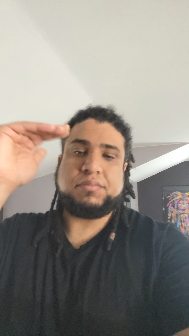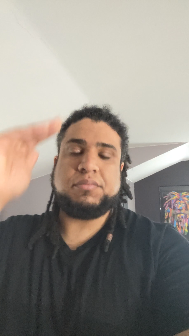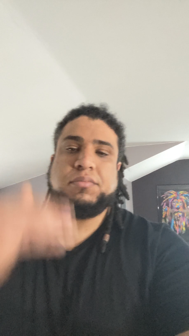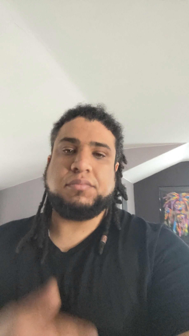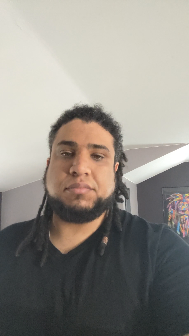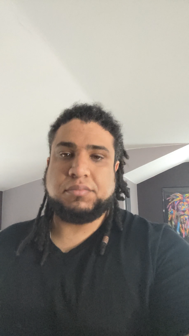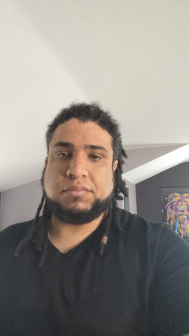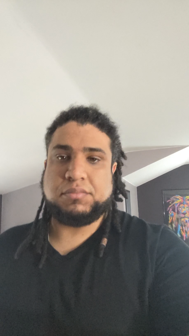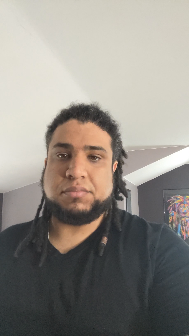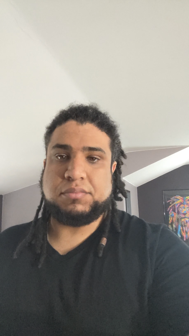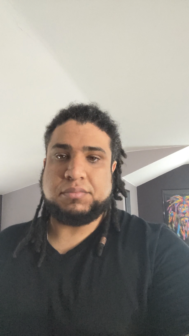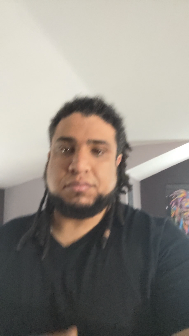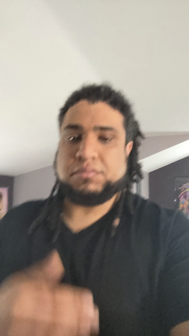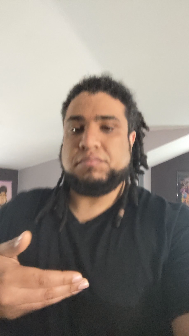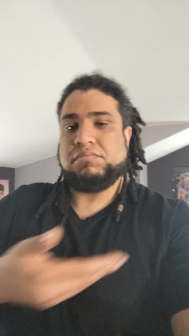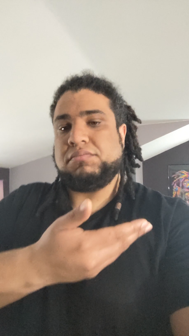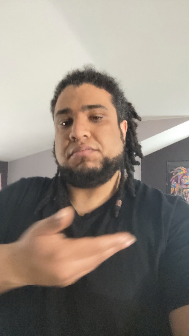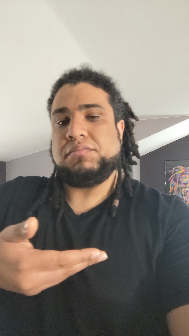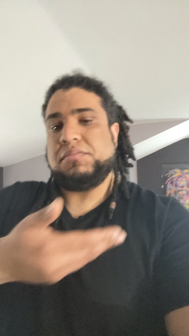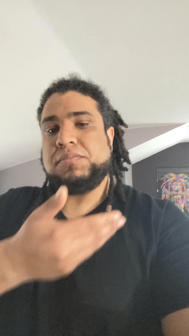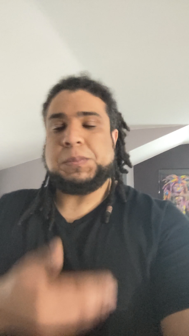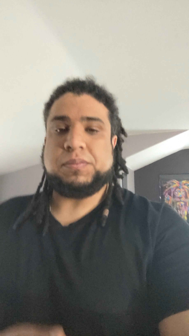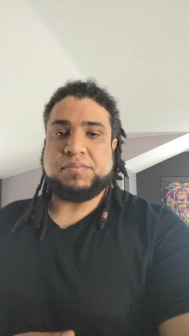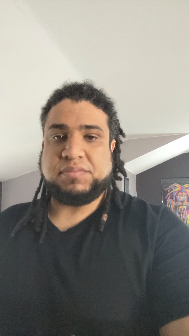baby